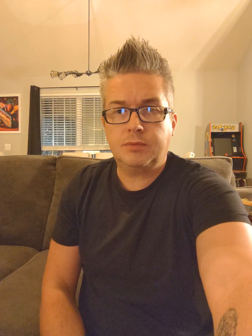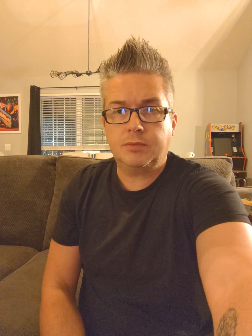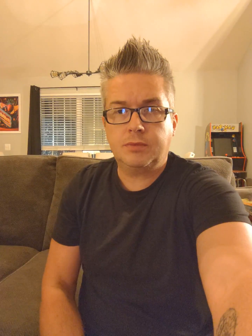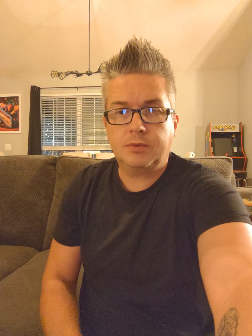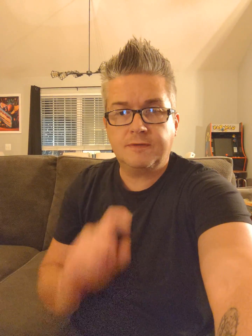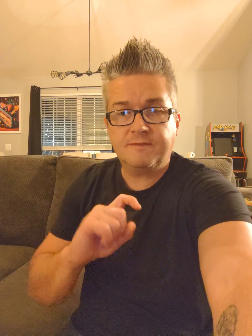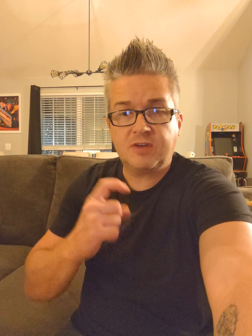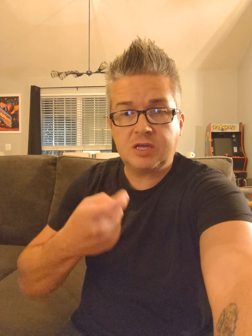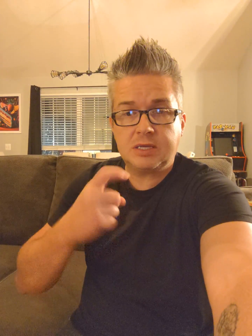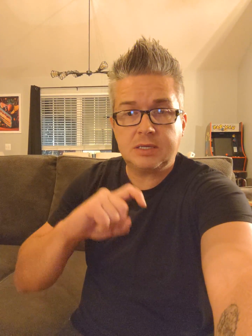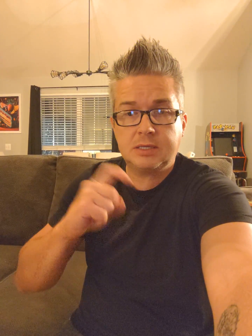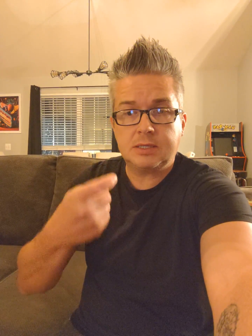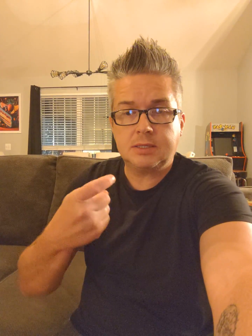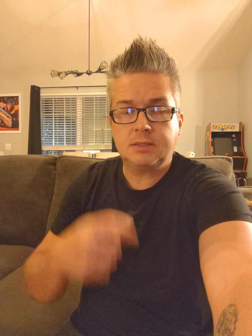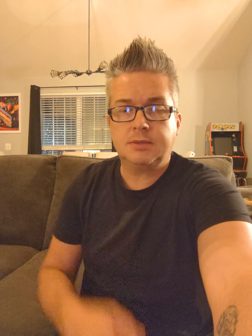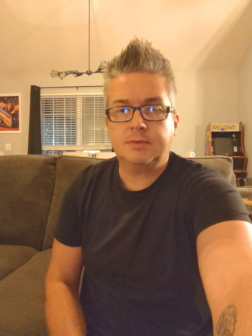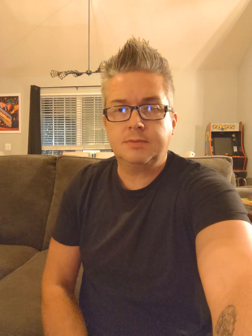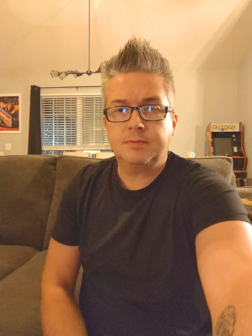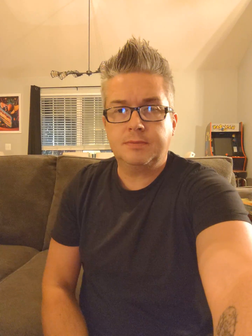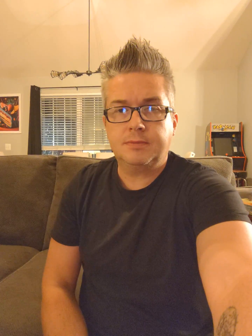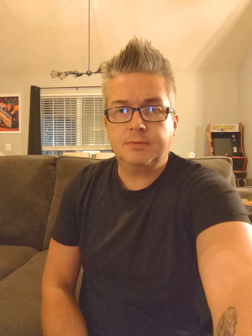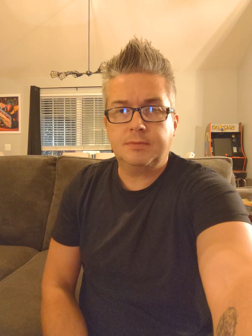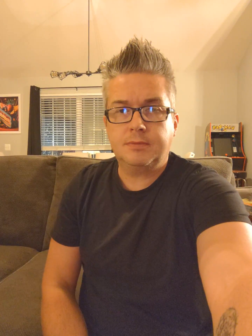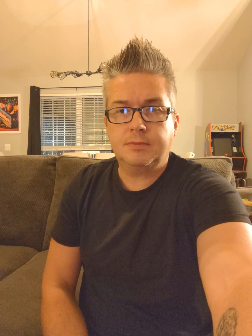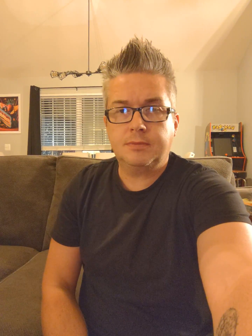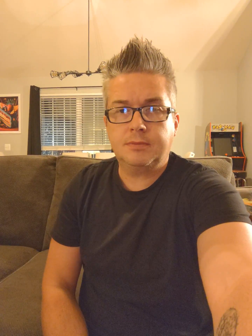friend